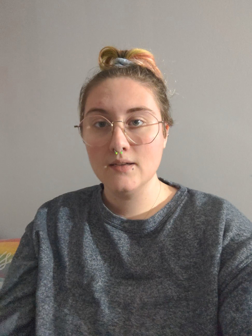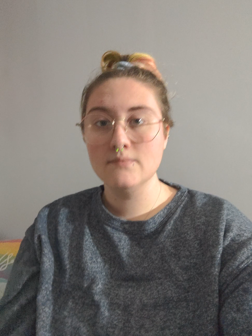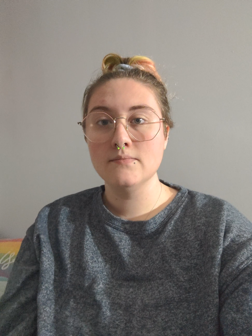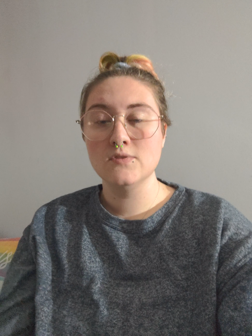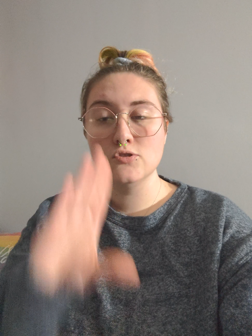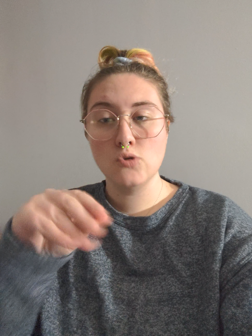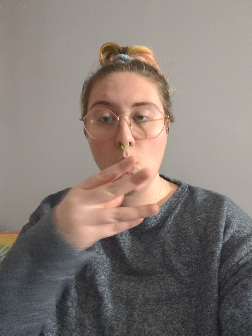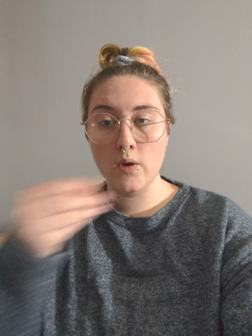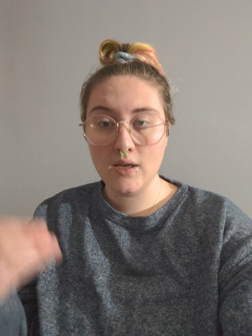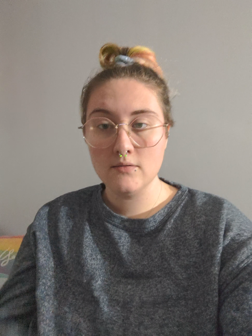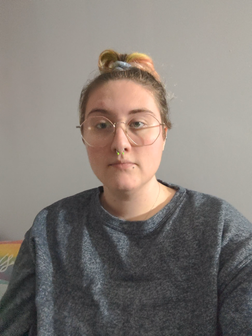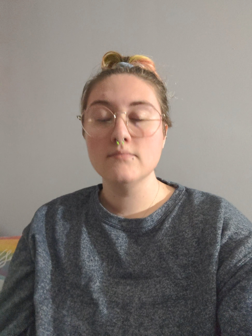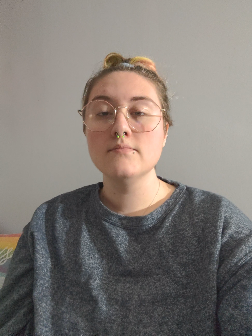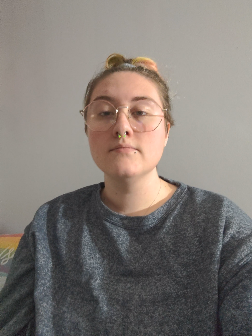story